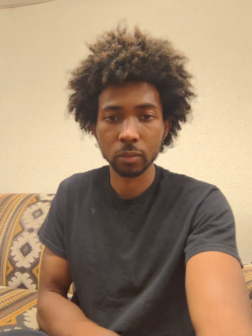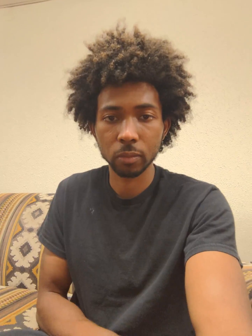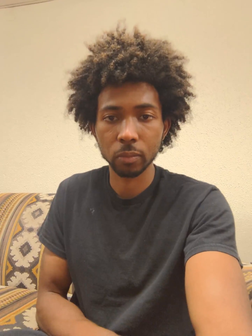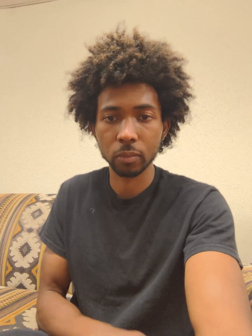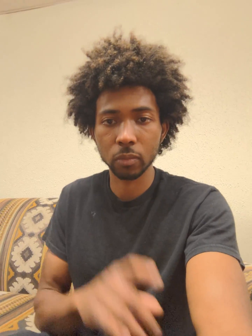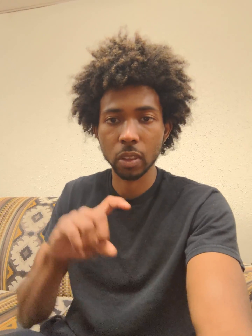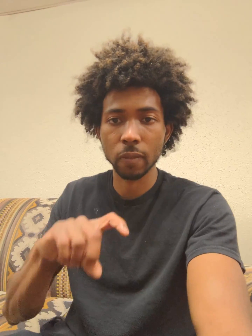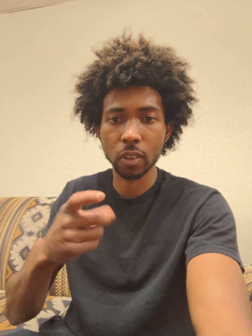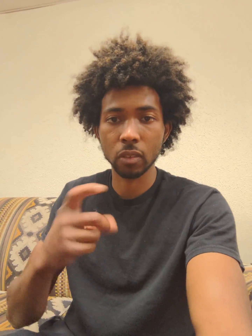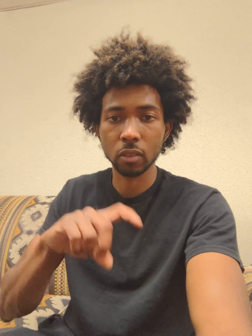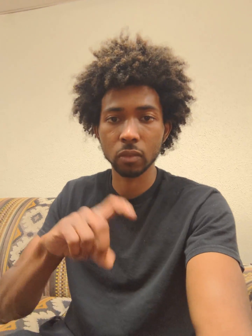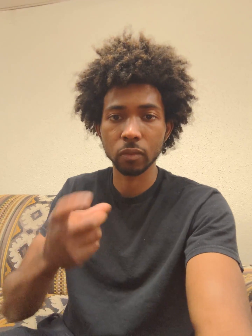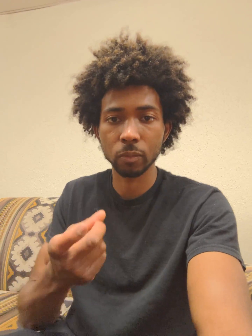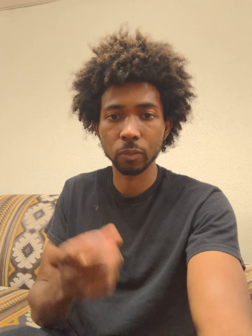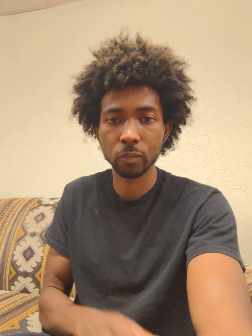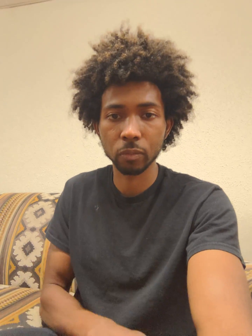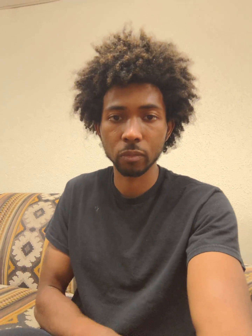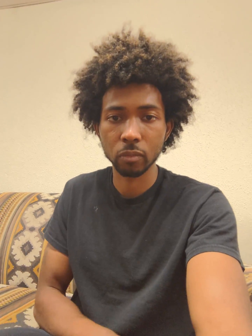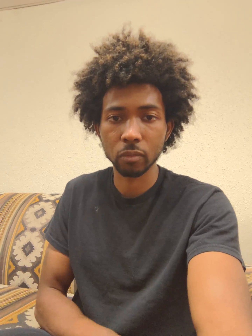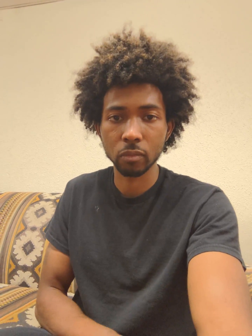friend